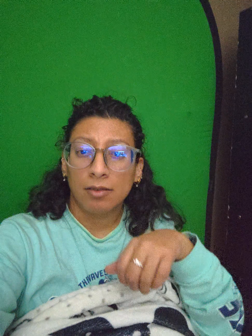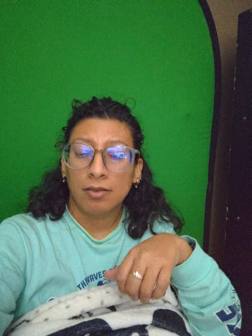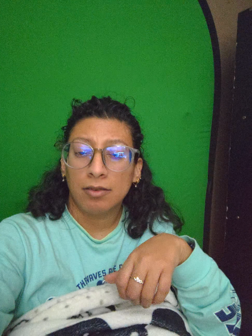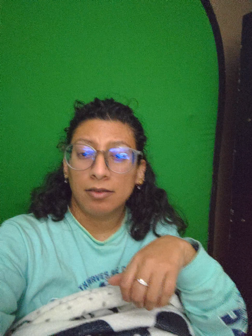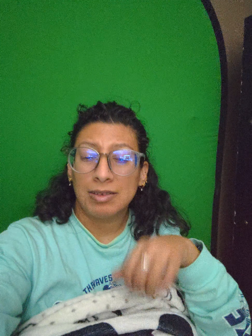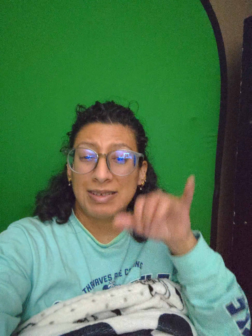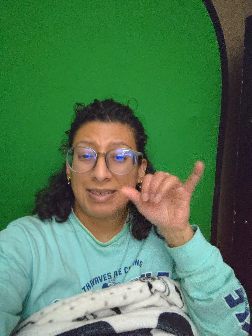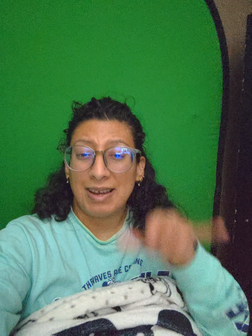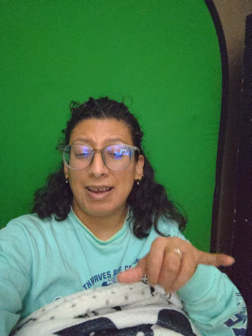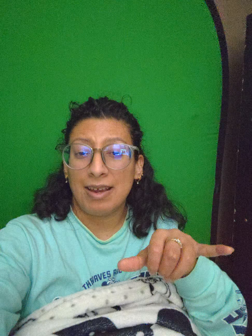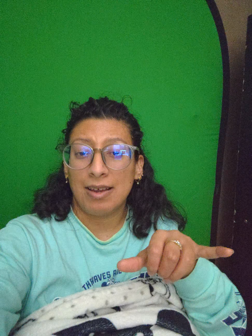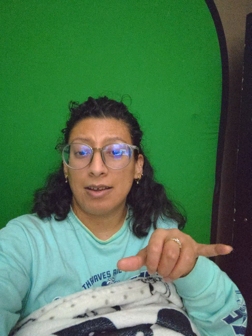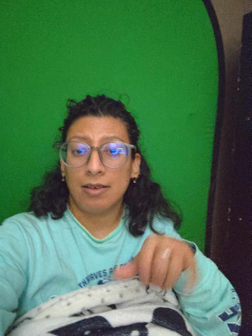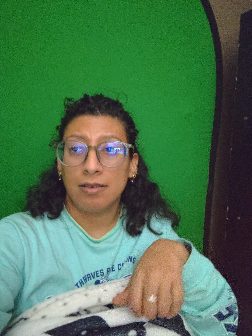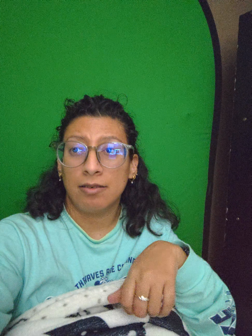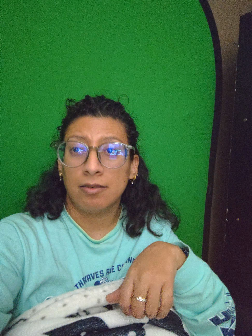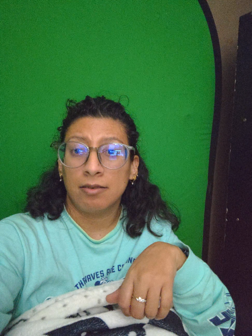stay